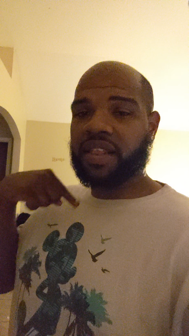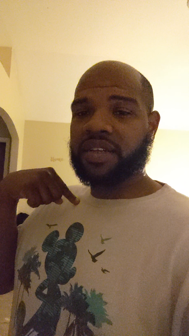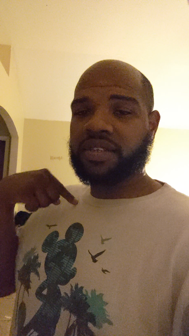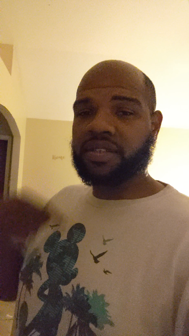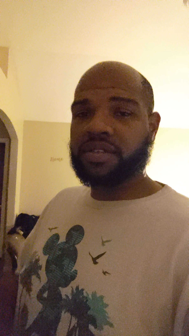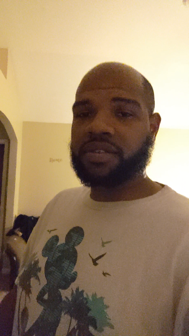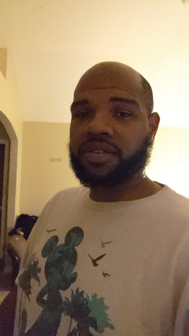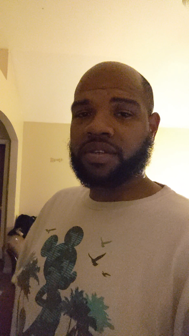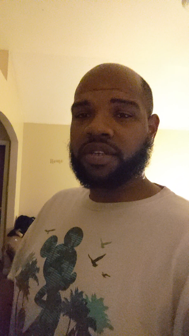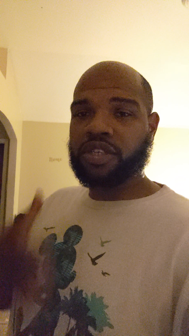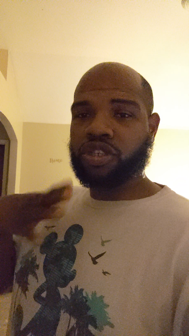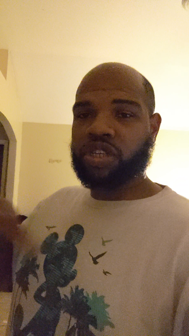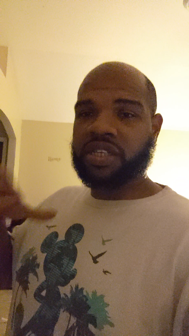dress